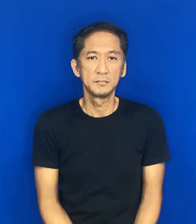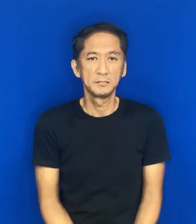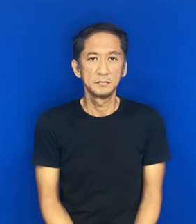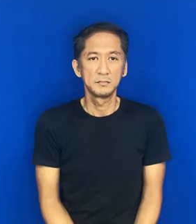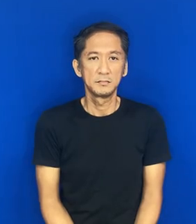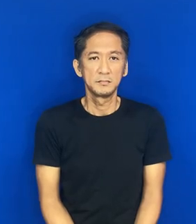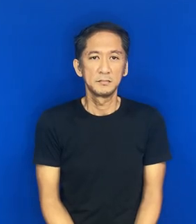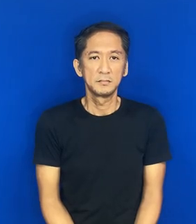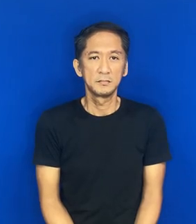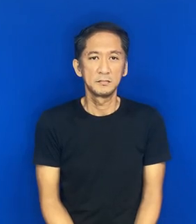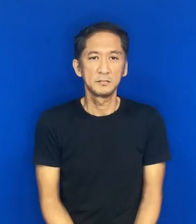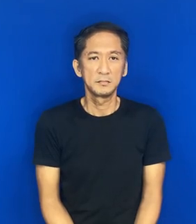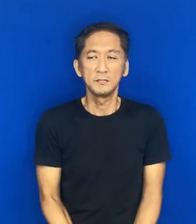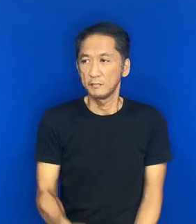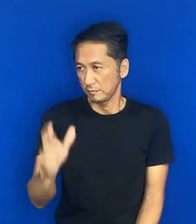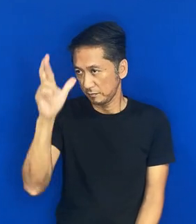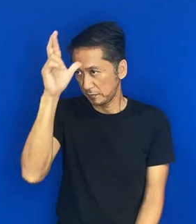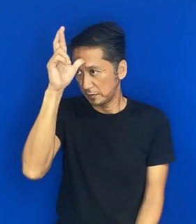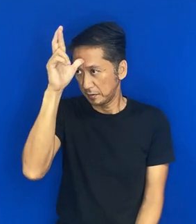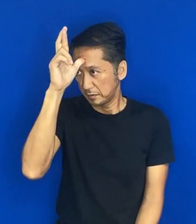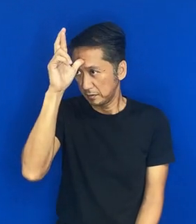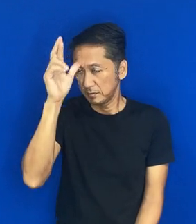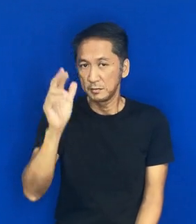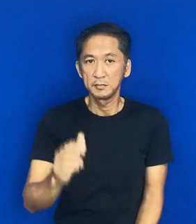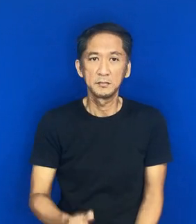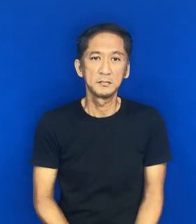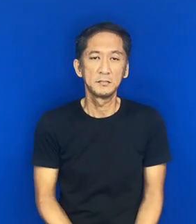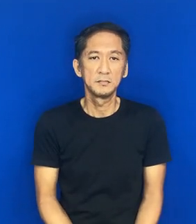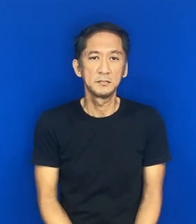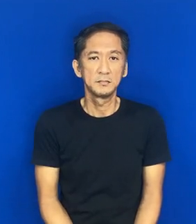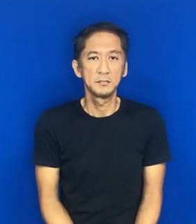chicken